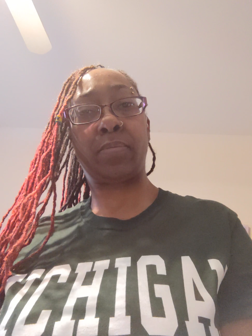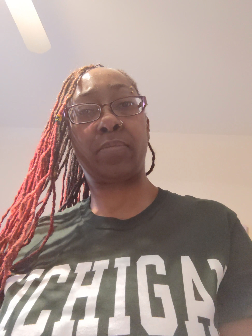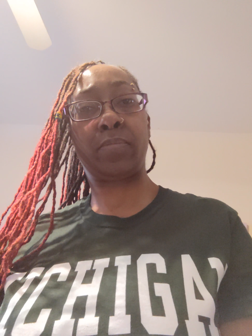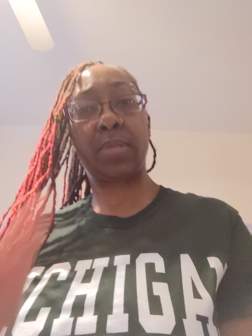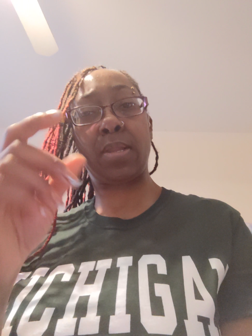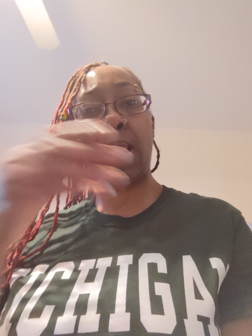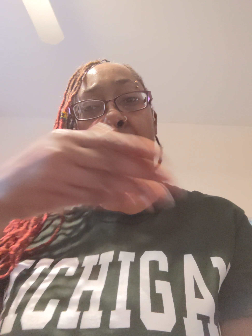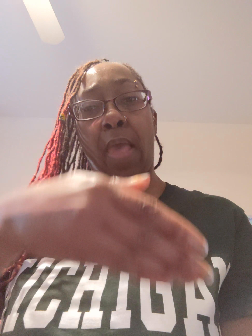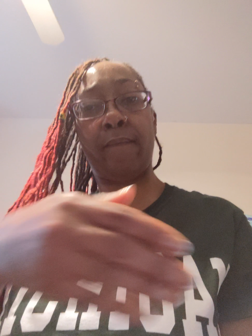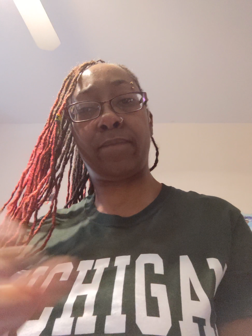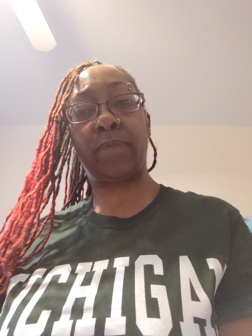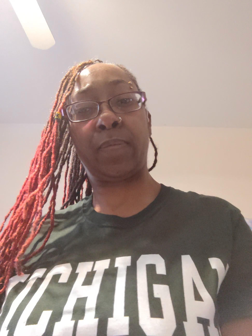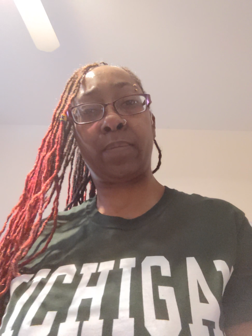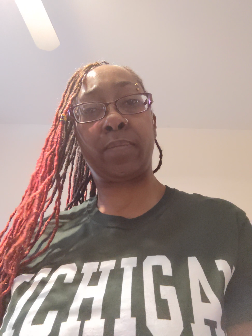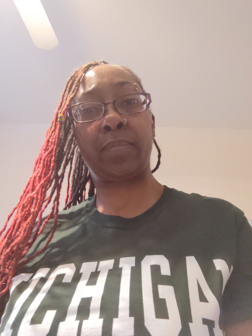after